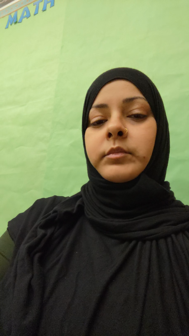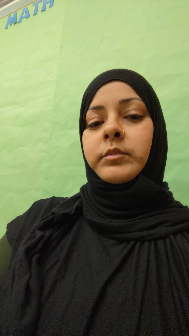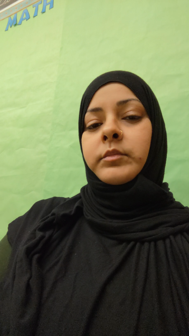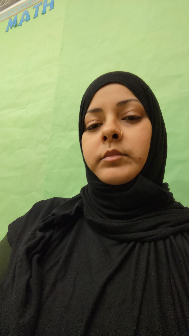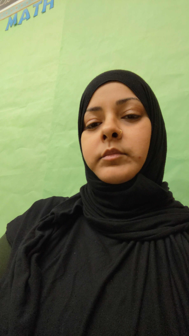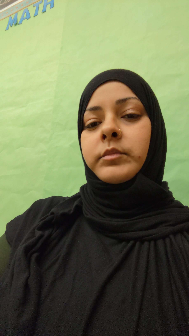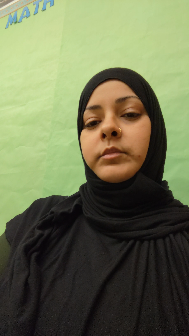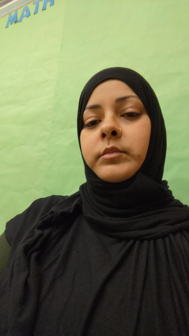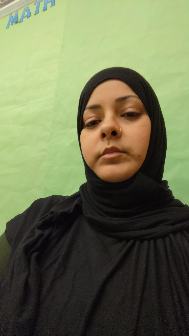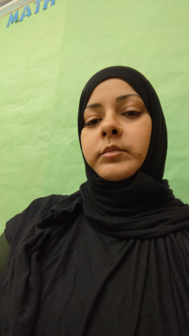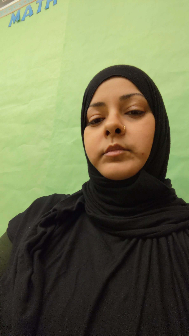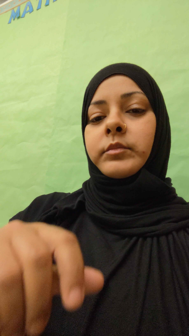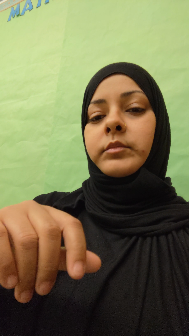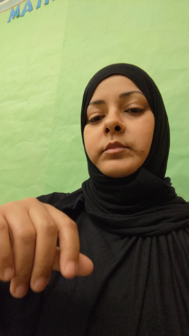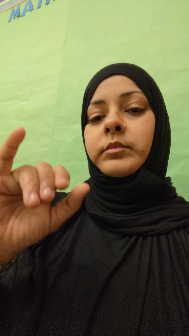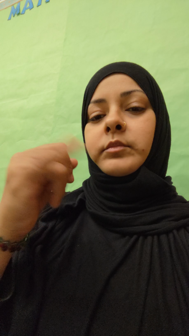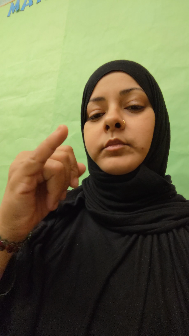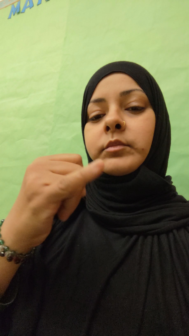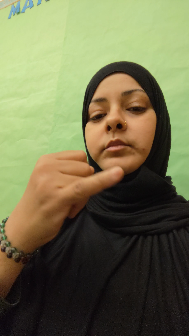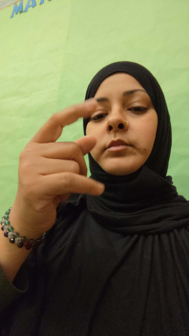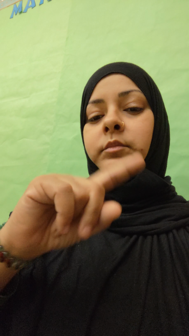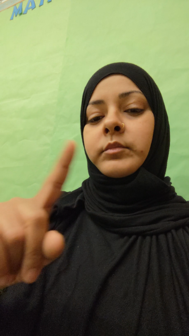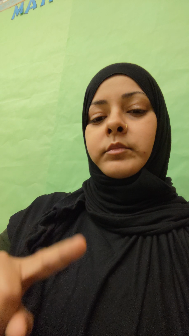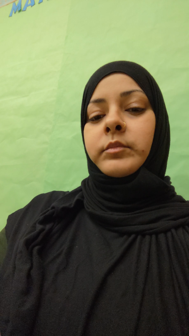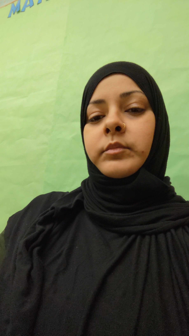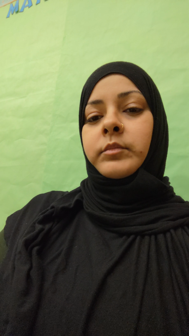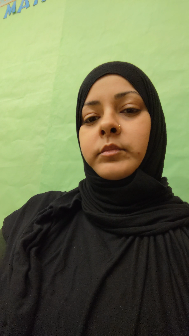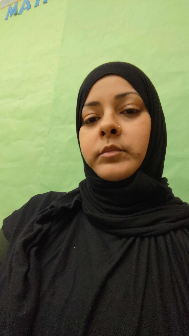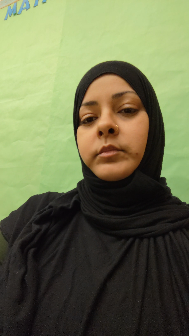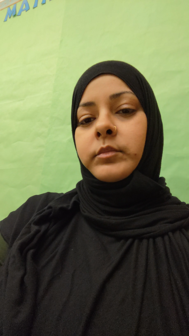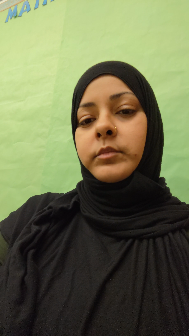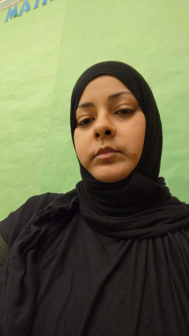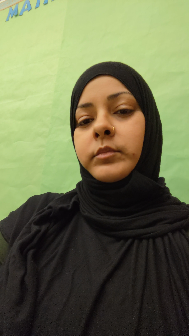jelly